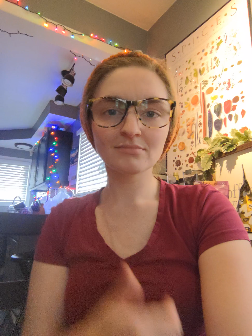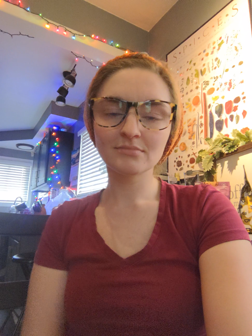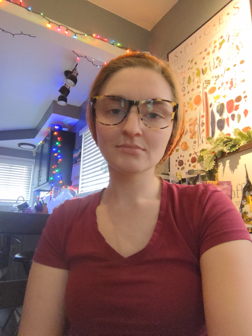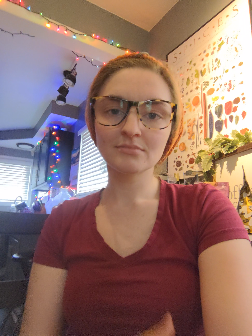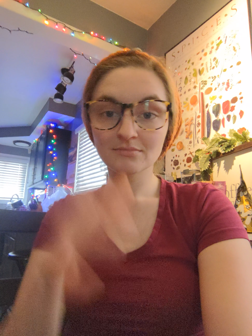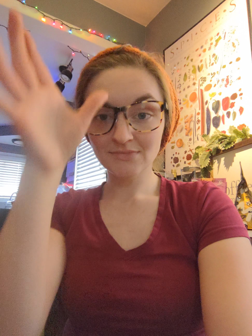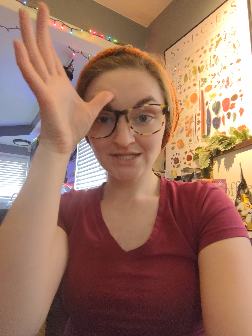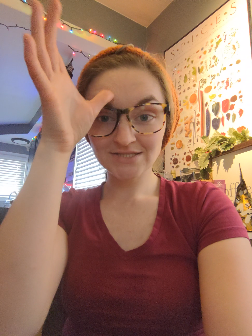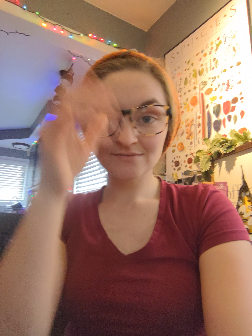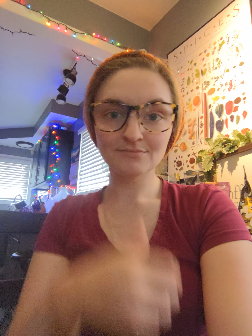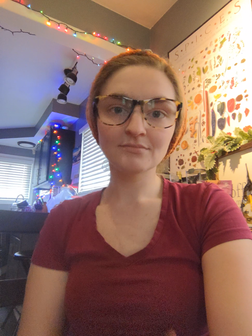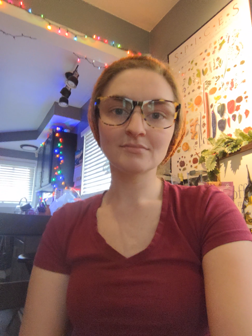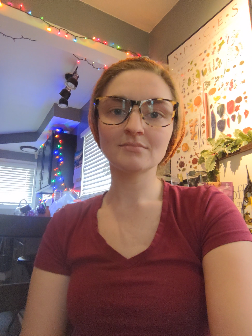dad